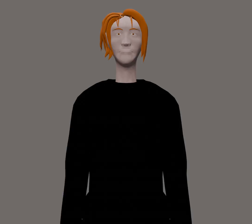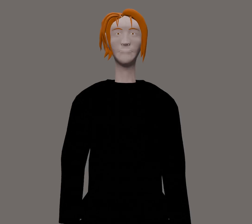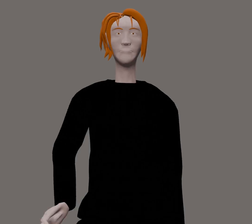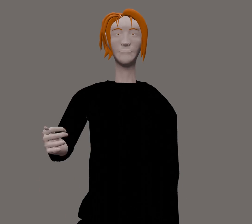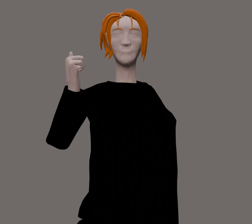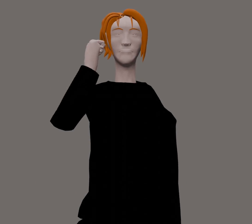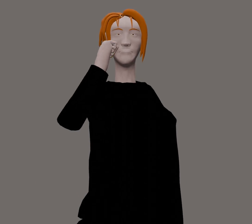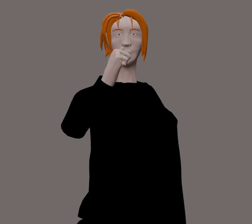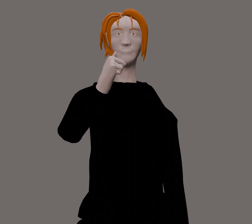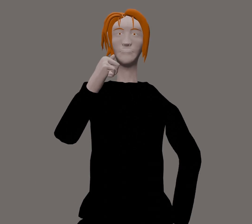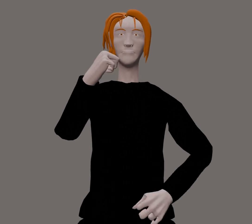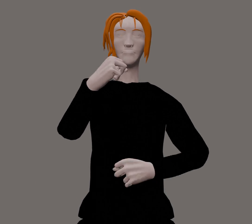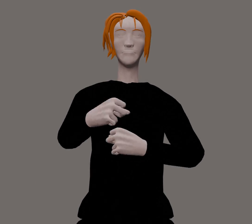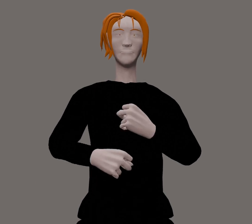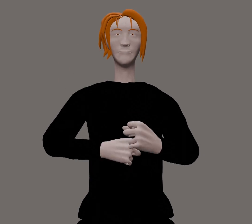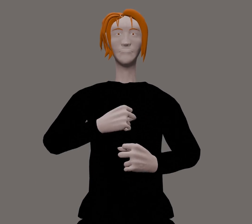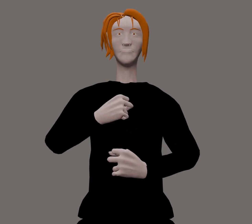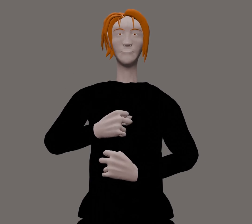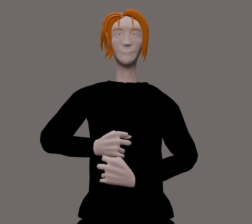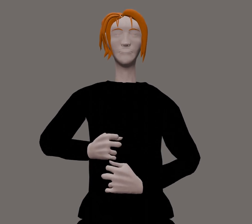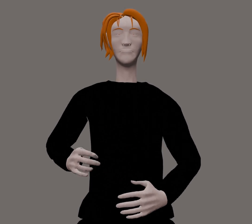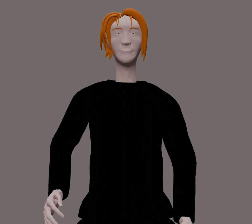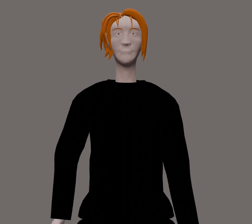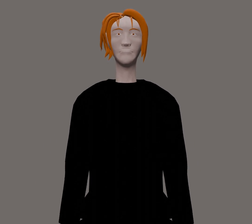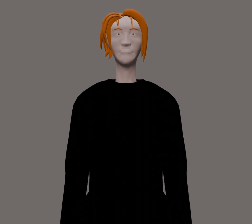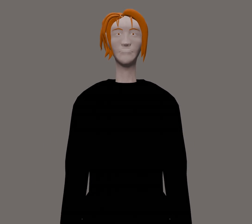Bat Mitzvah